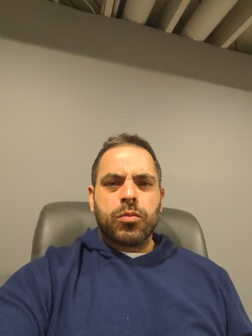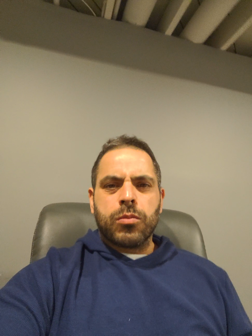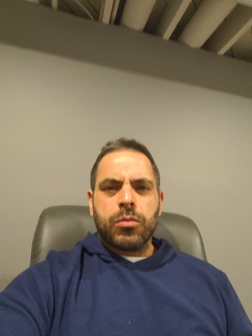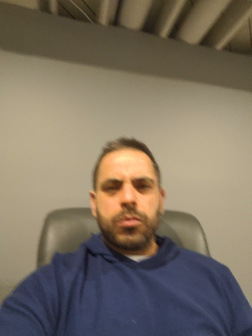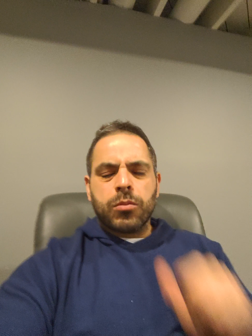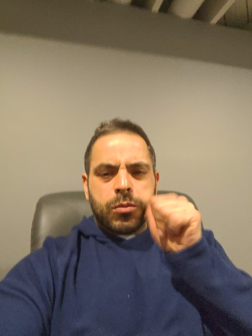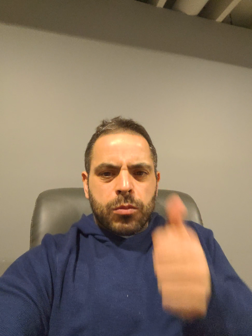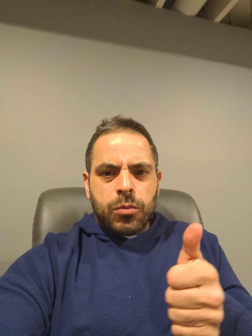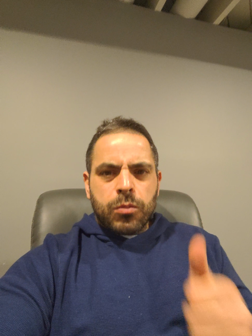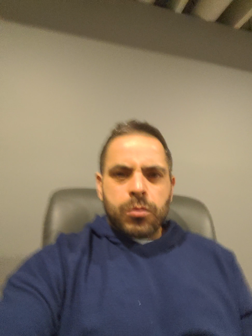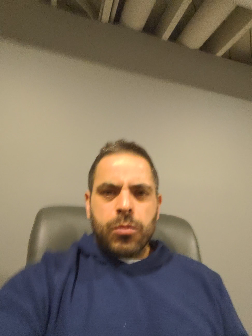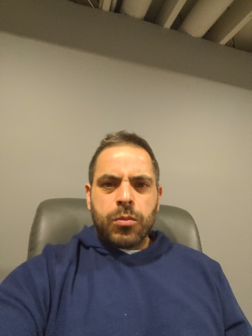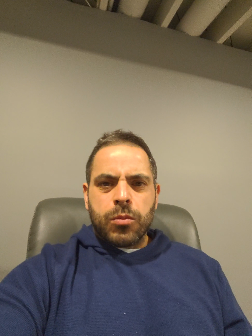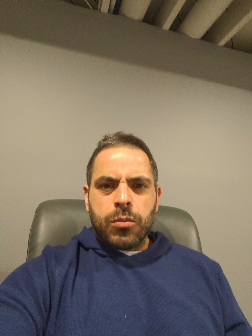tomorrow